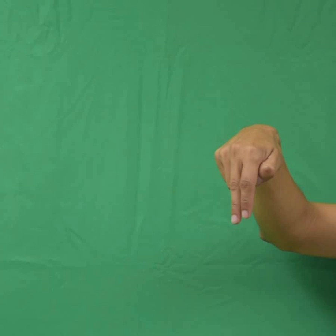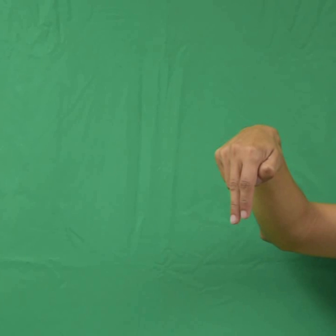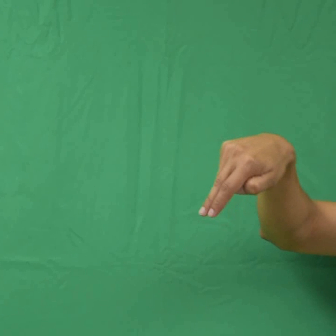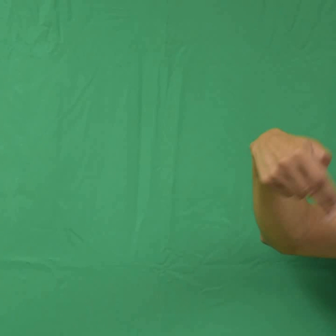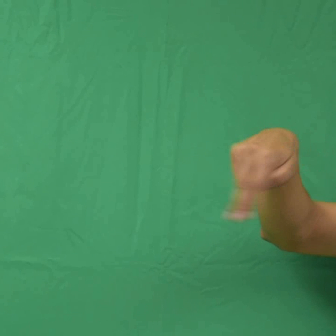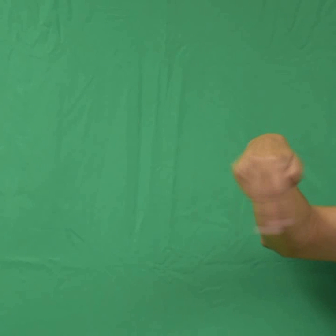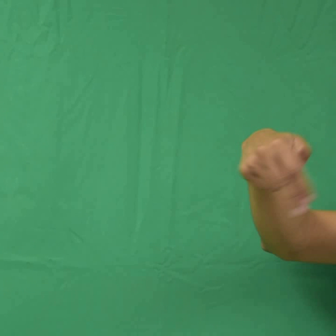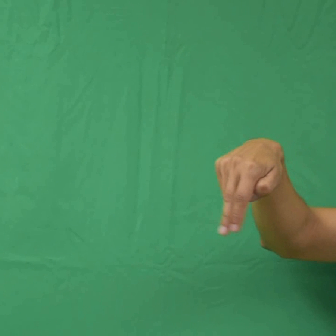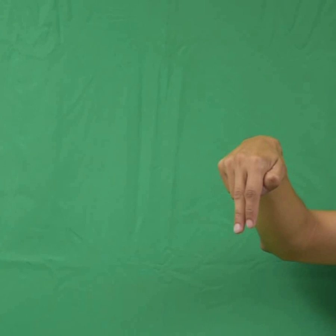Ñ